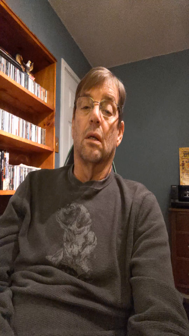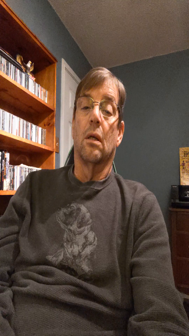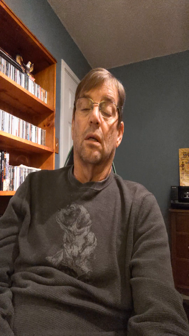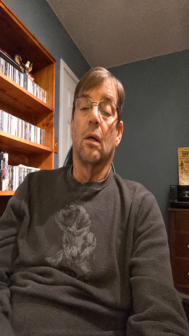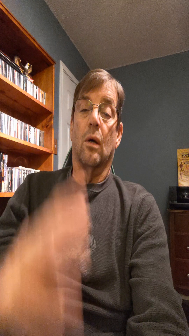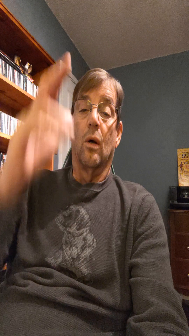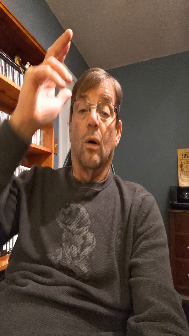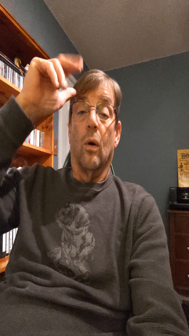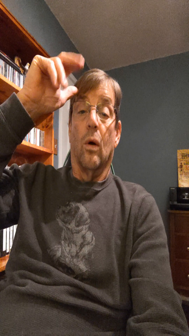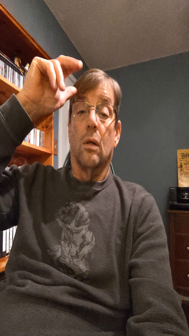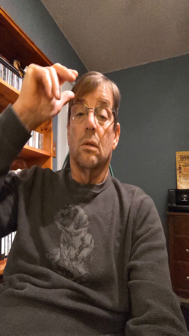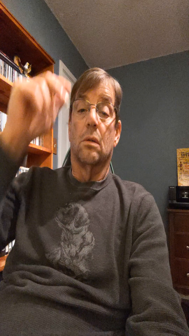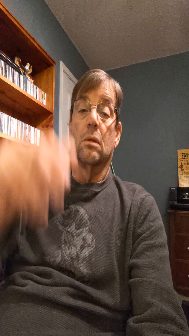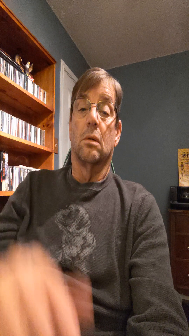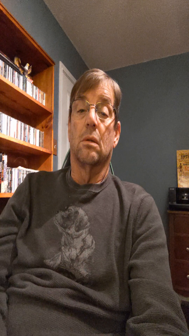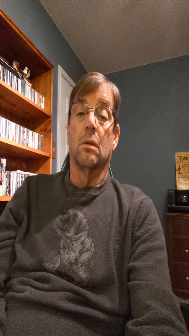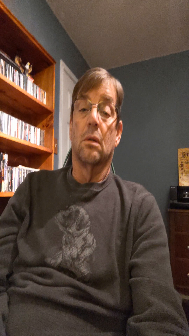horse